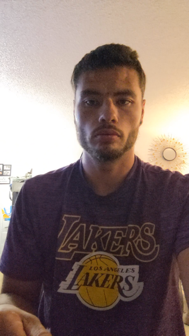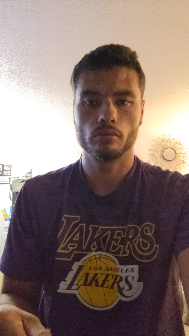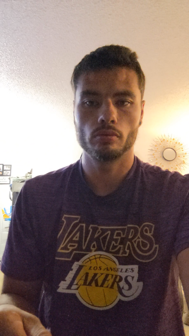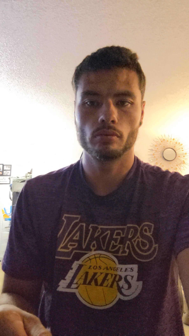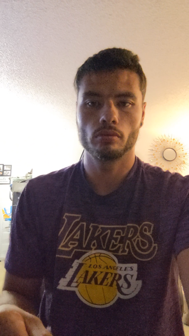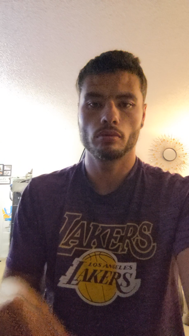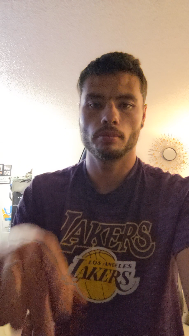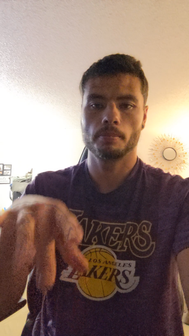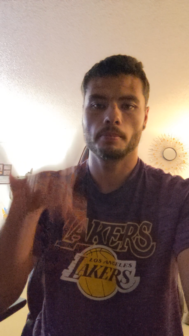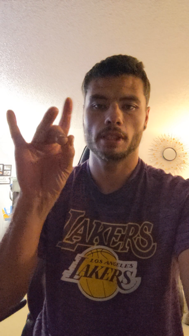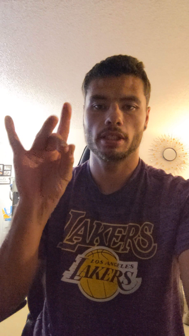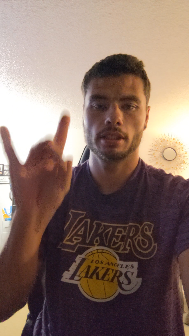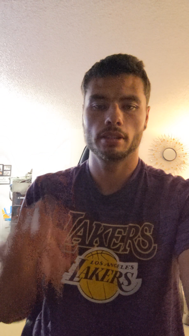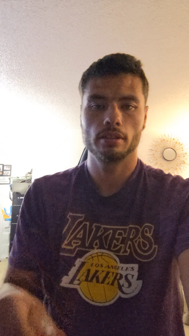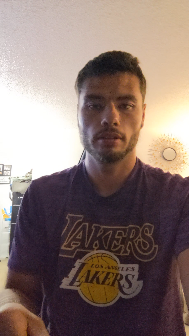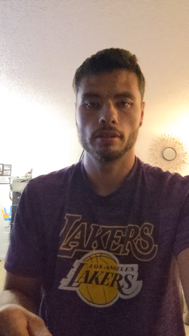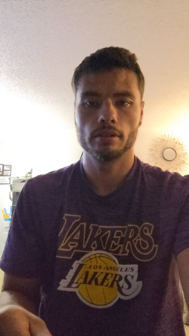pick